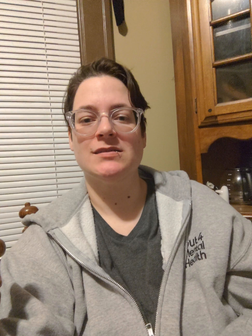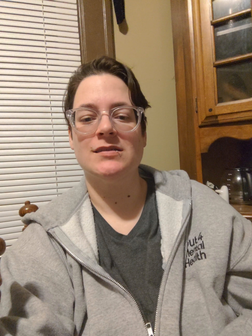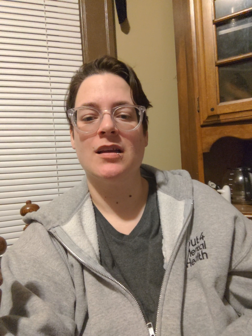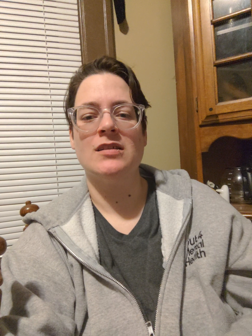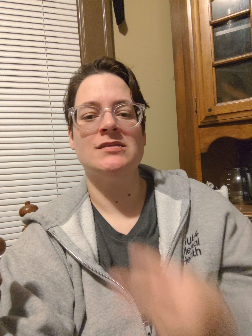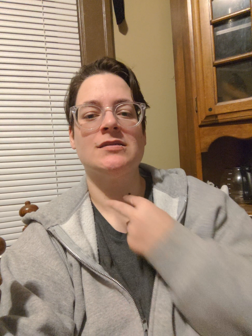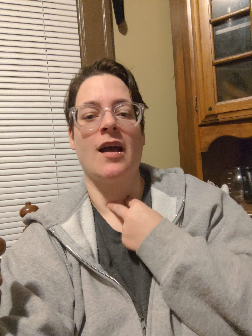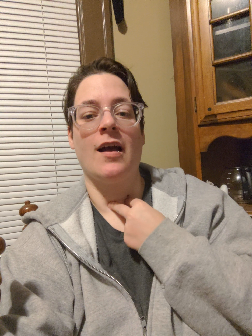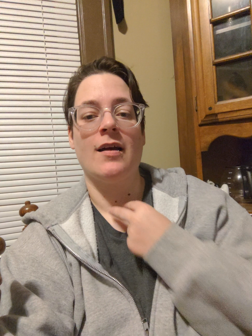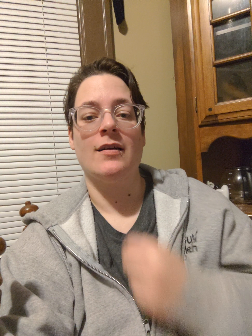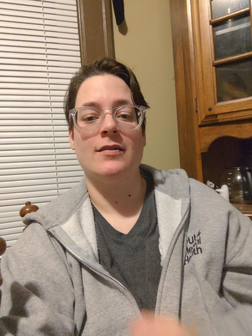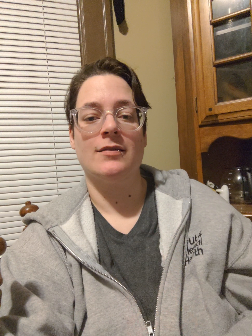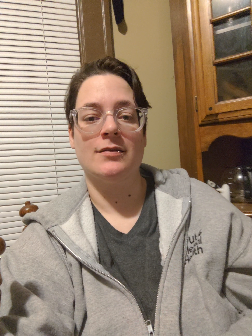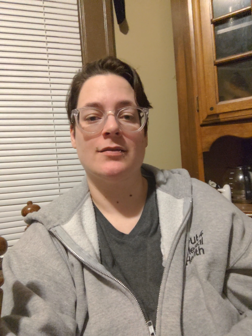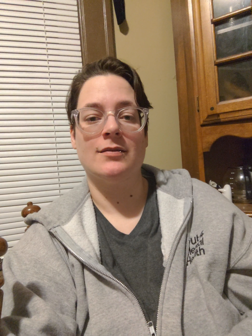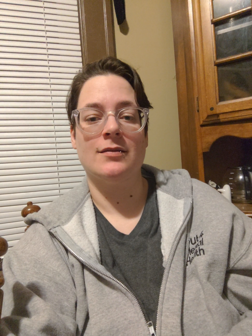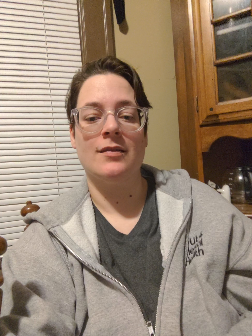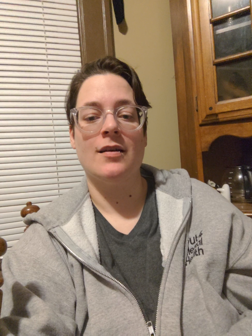stuck